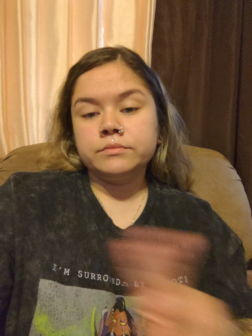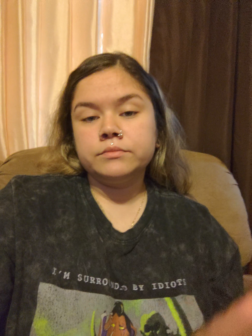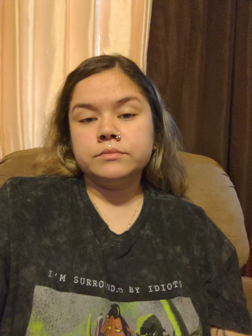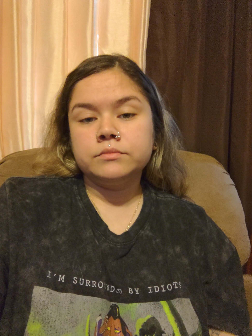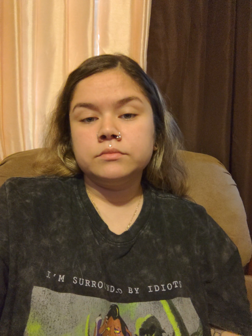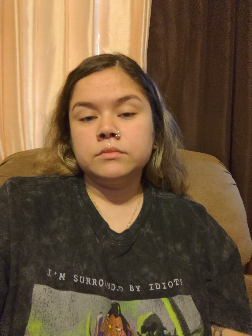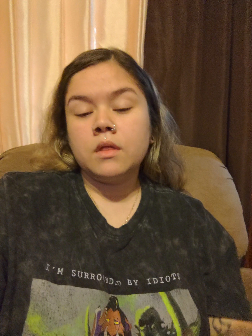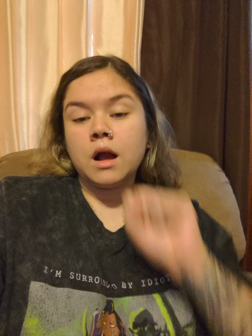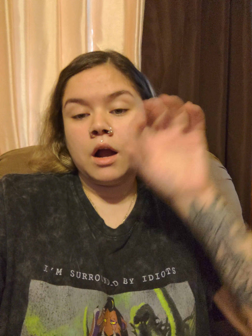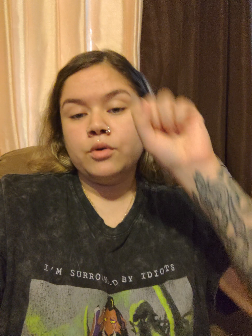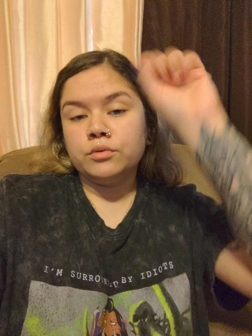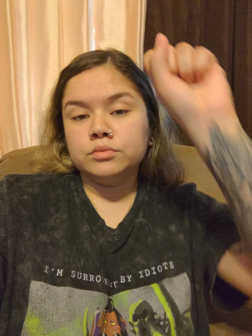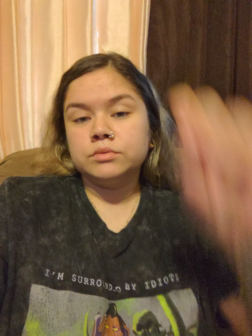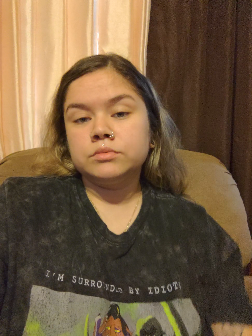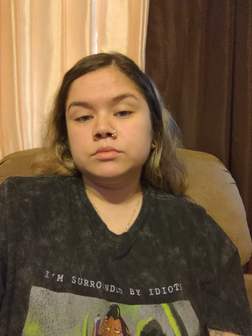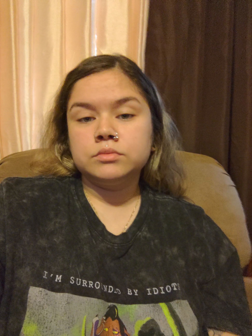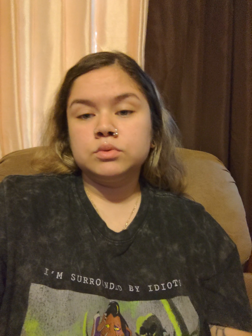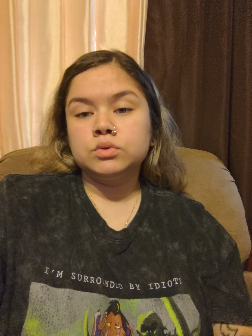ladder